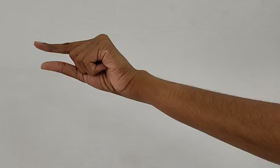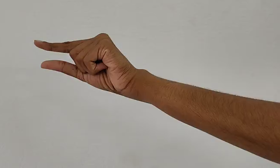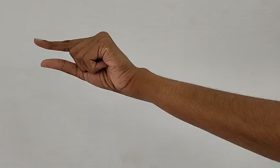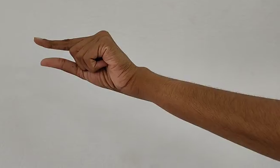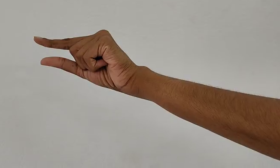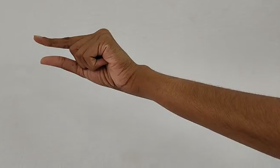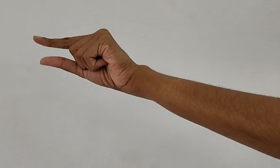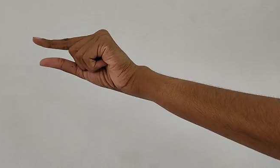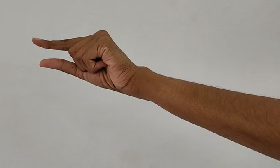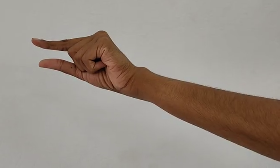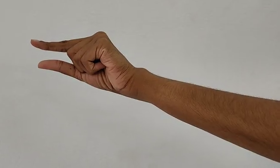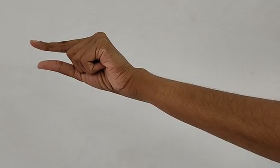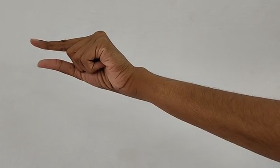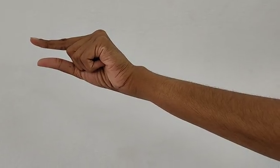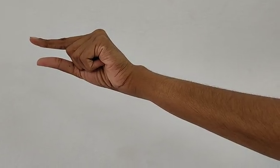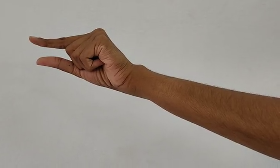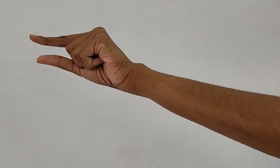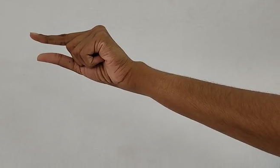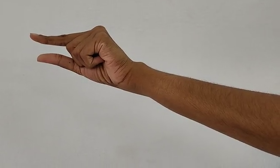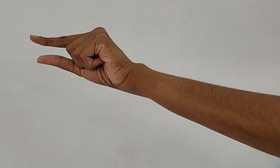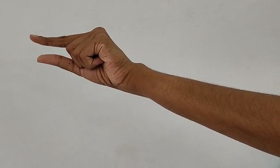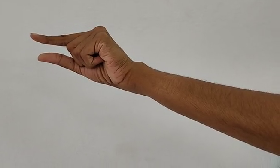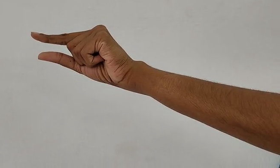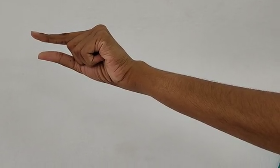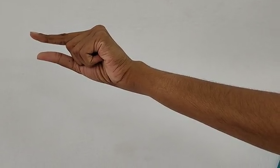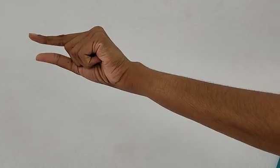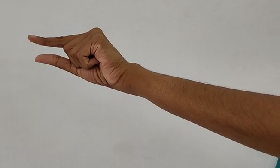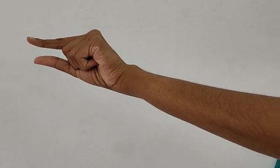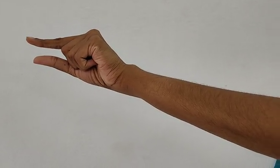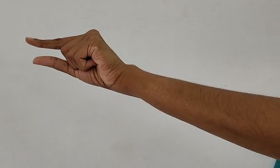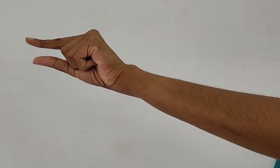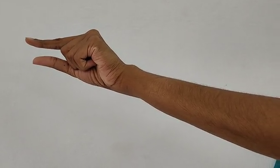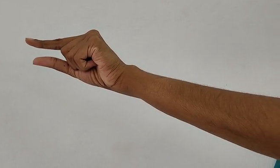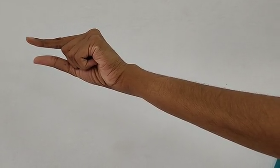ഉ